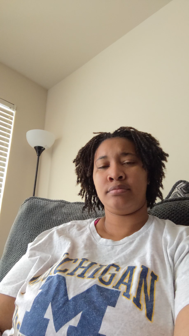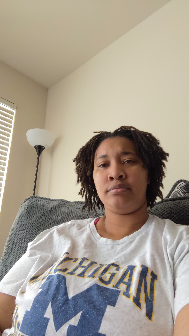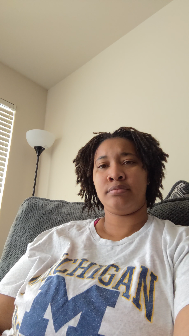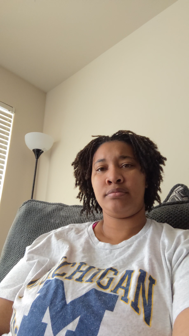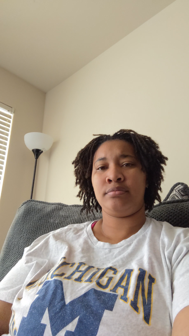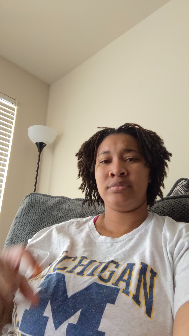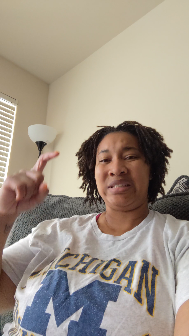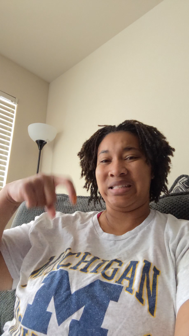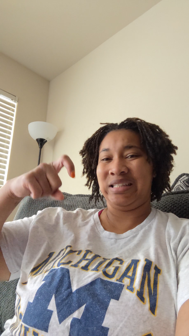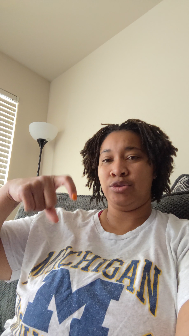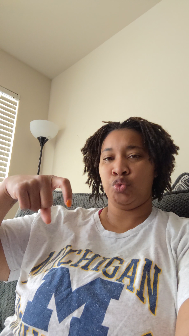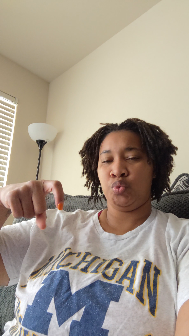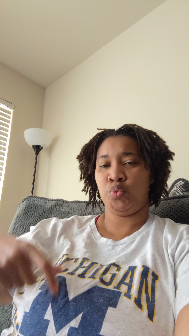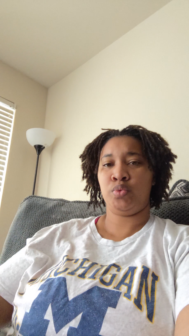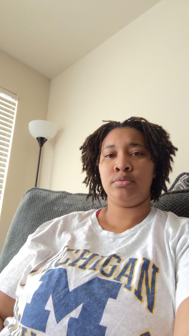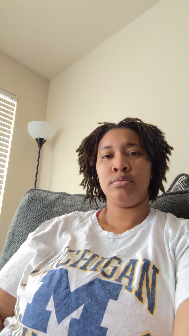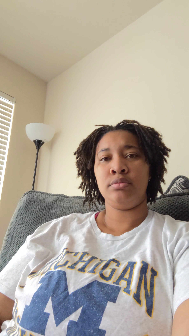need